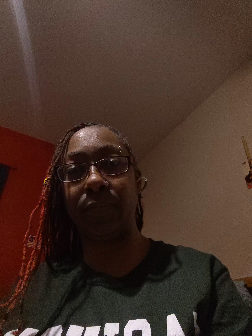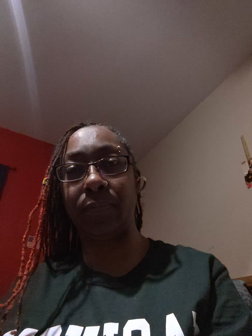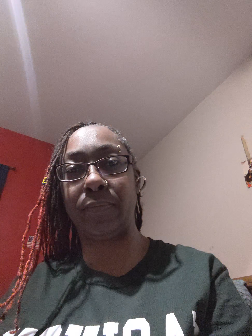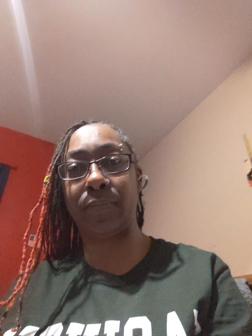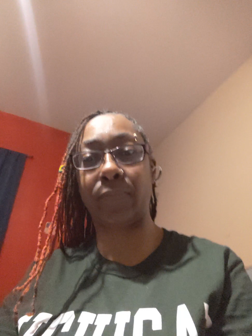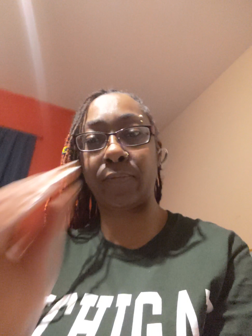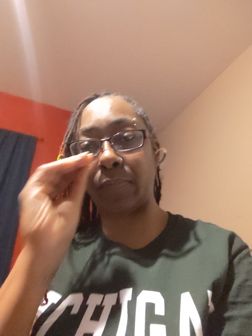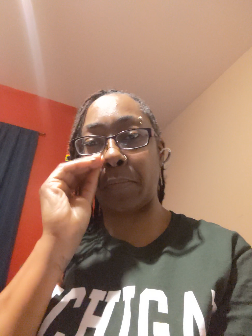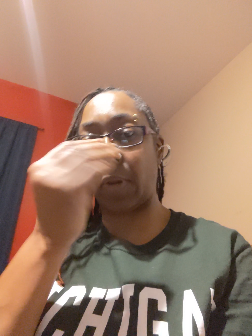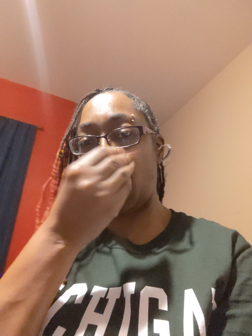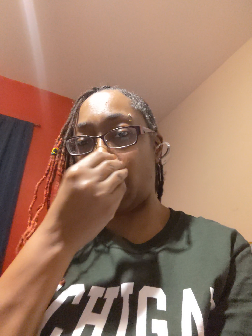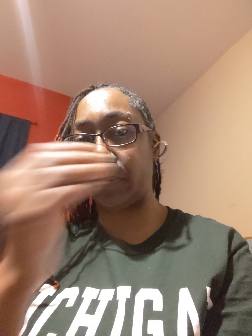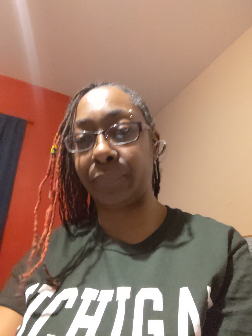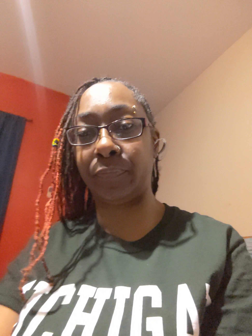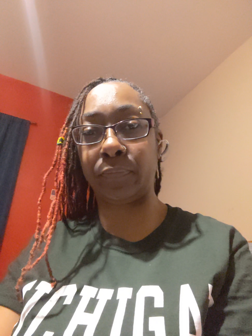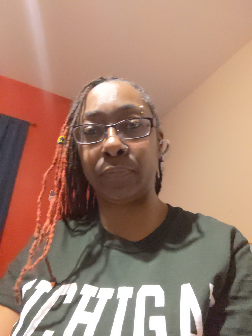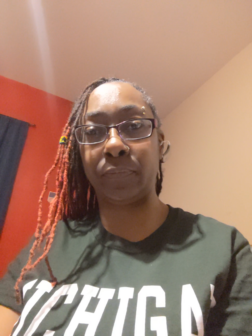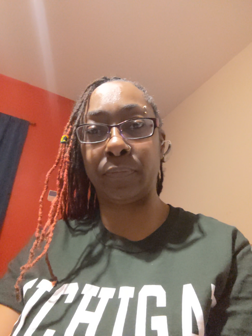flower